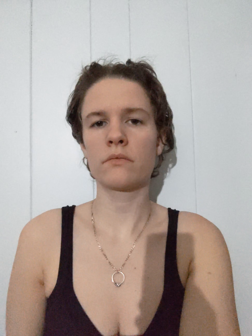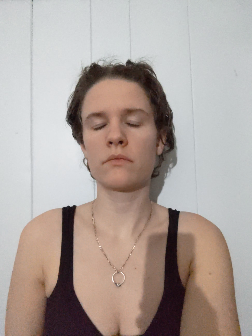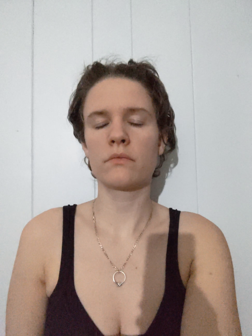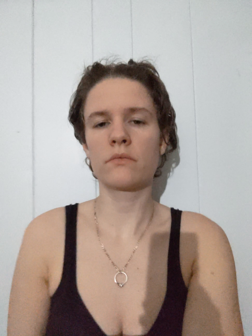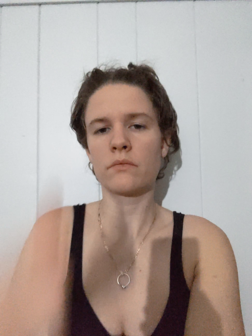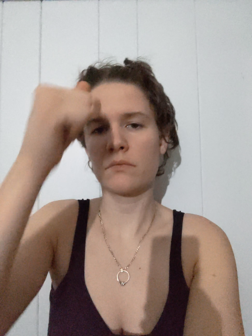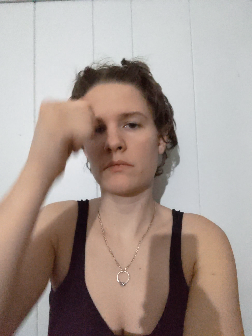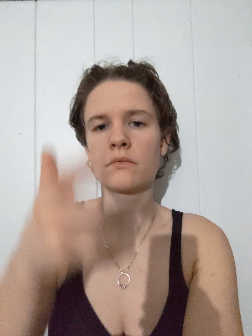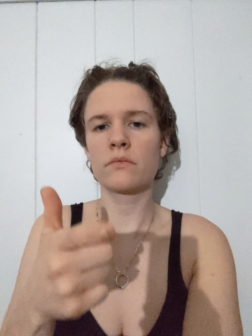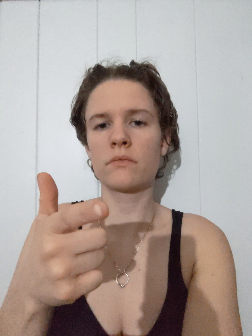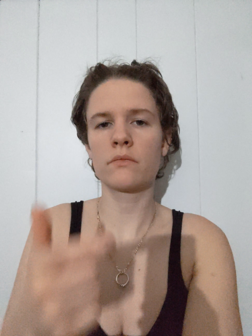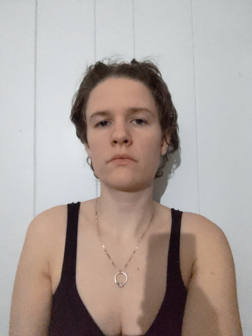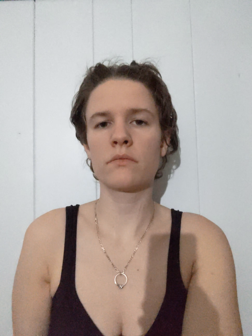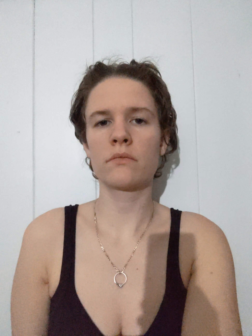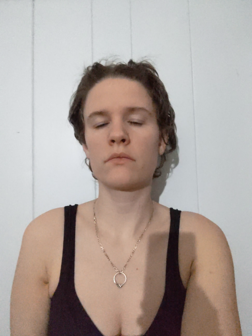brother